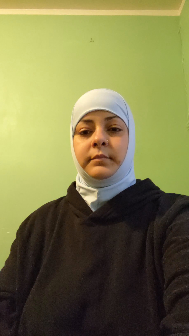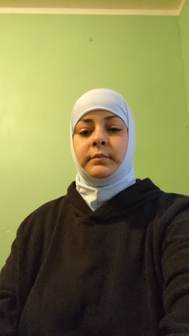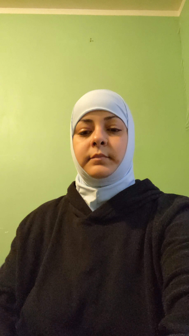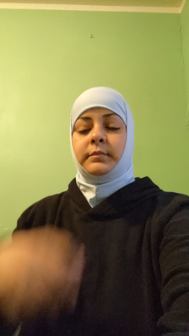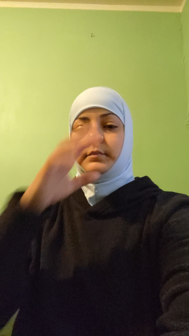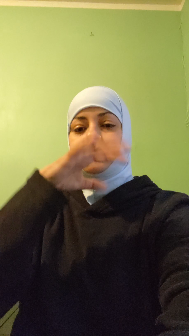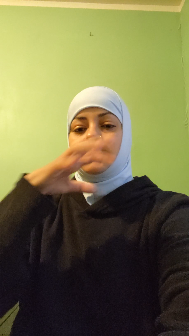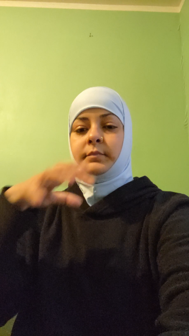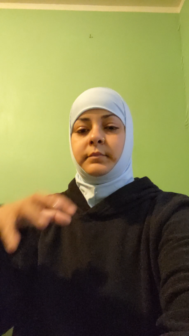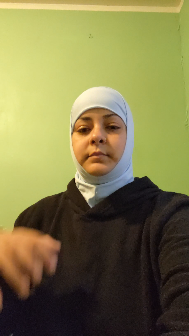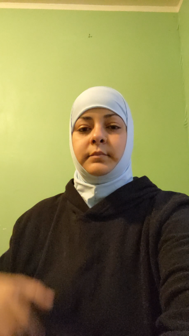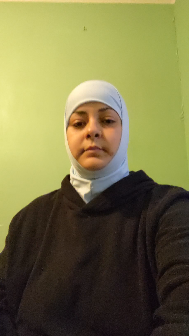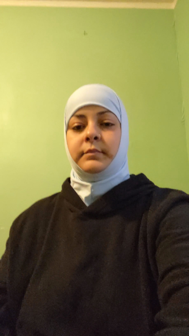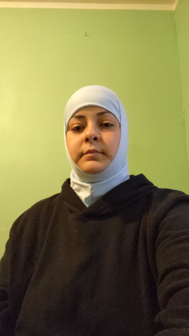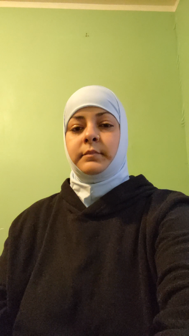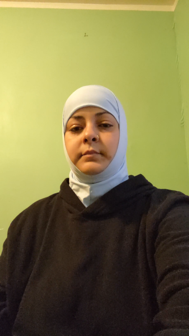grapes